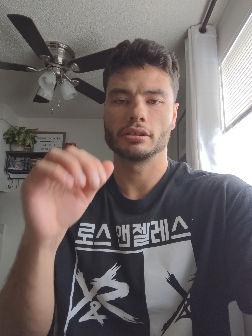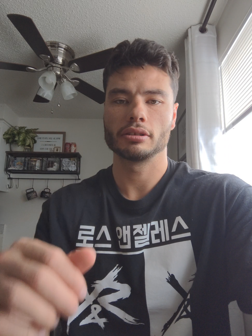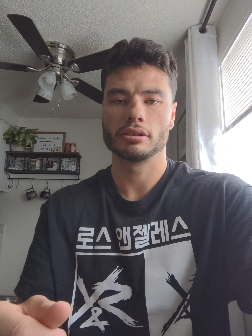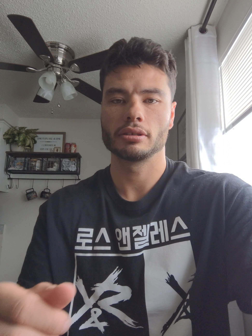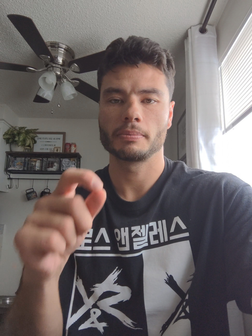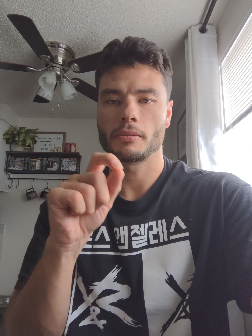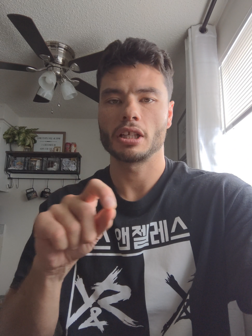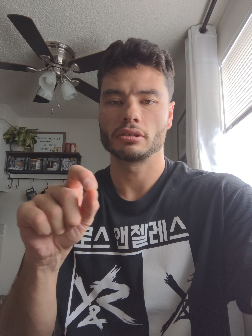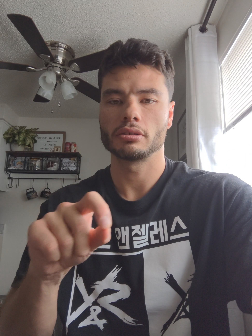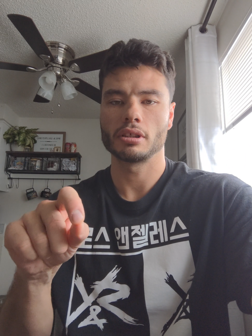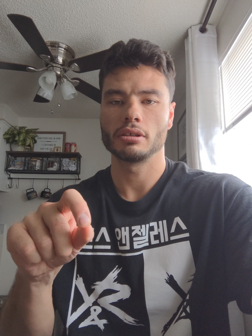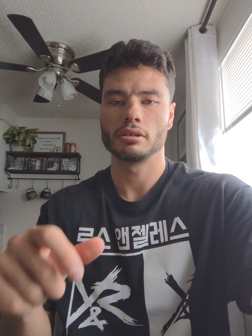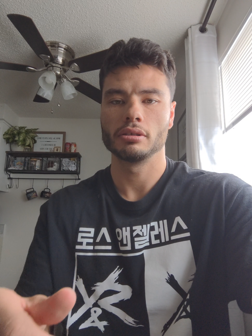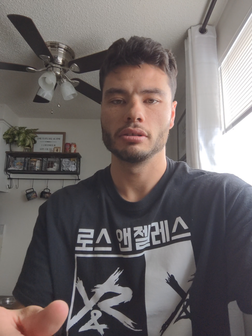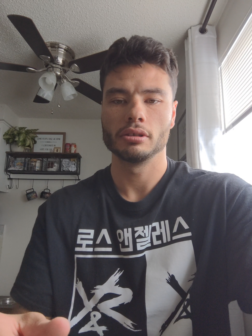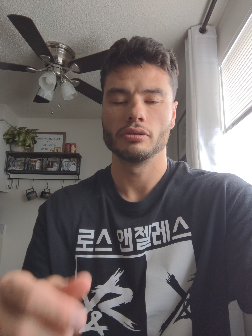pencil